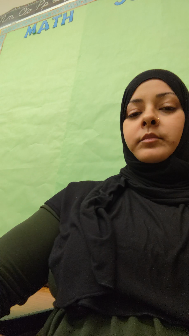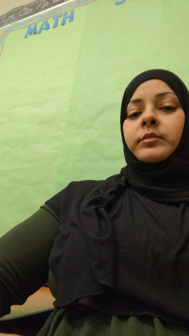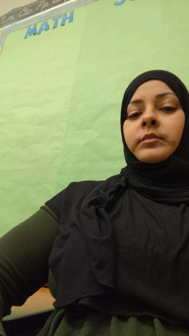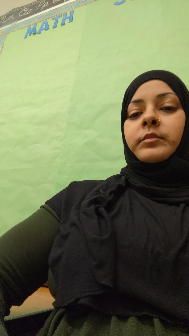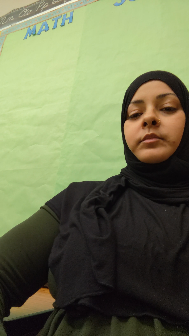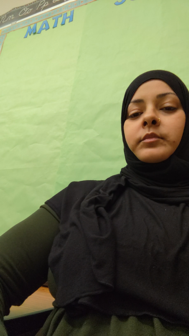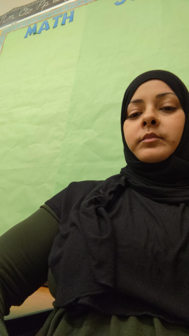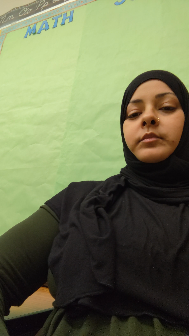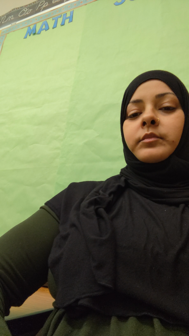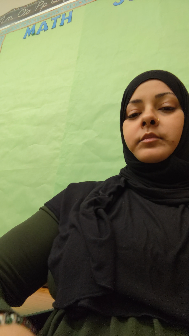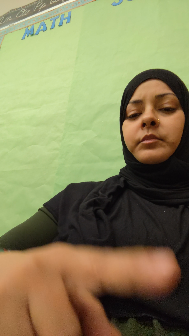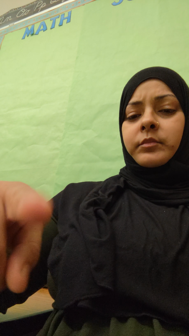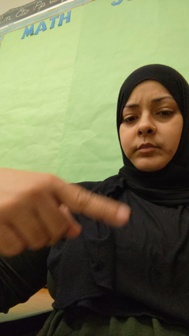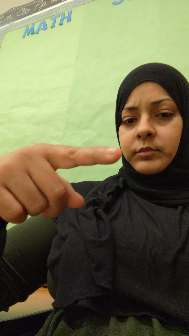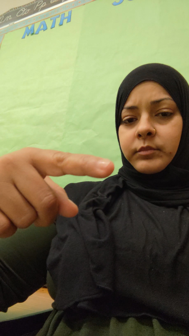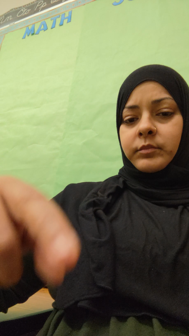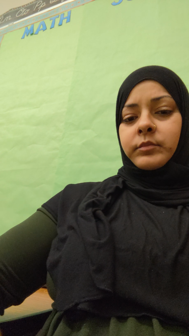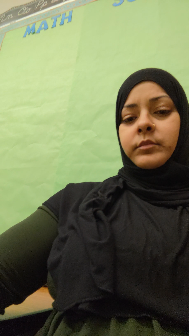about